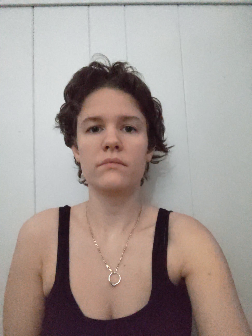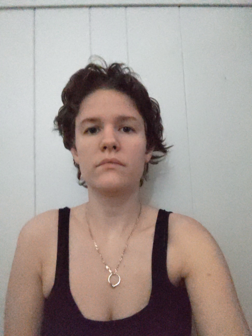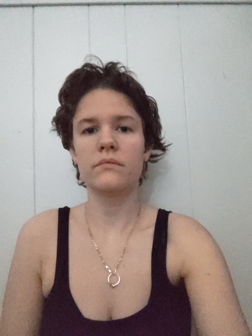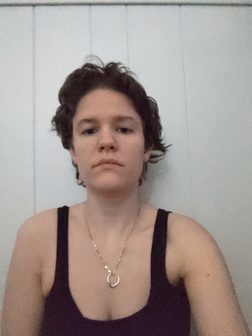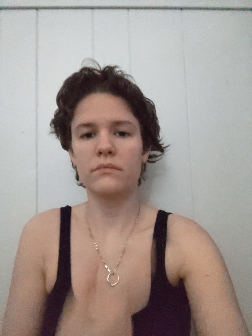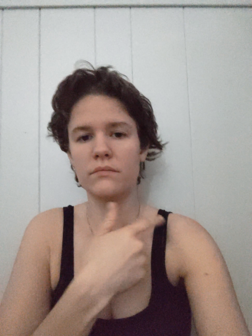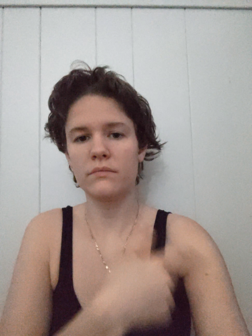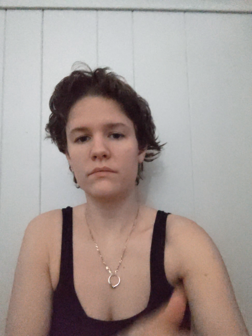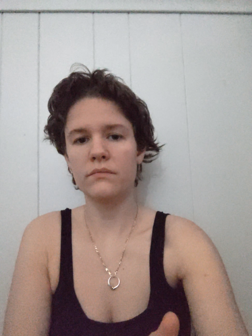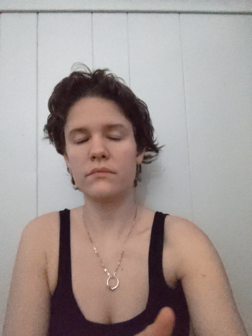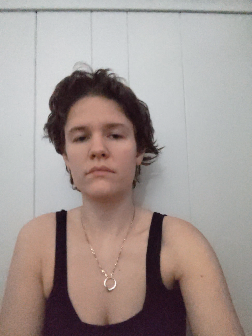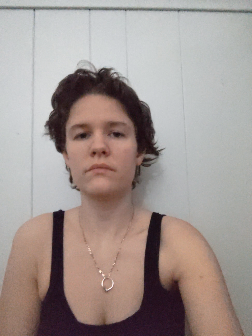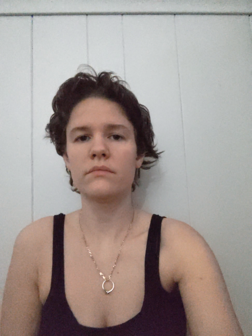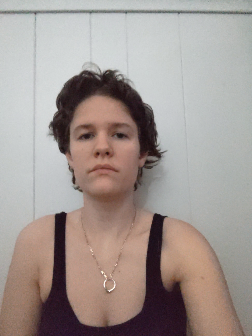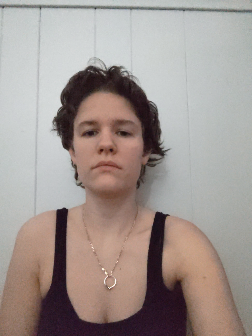arm